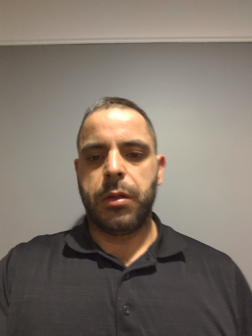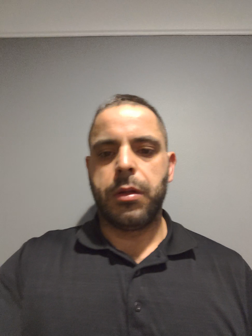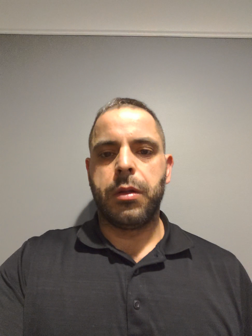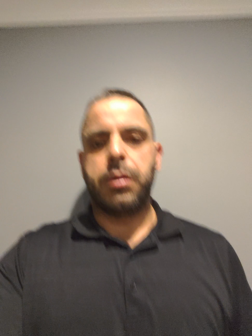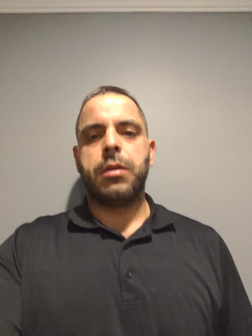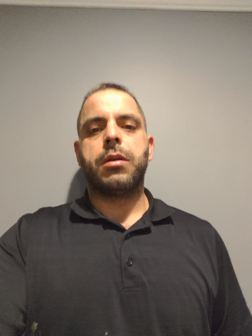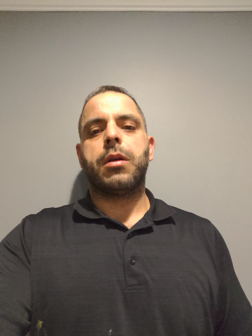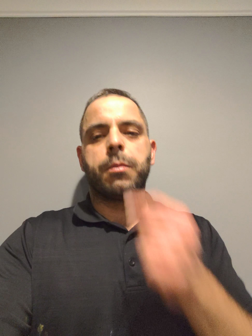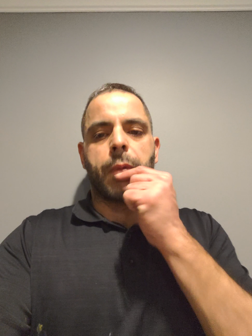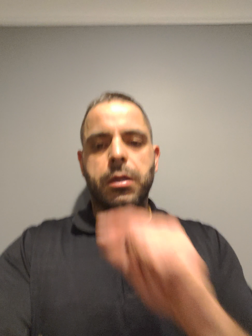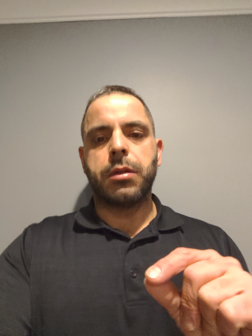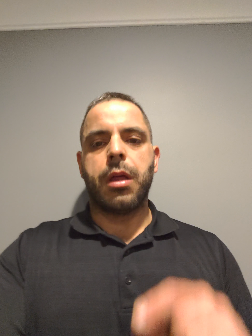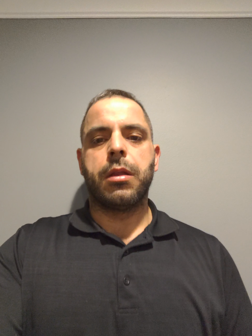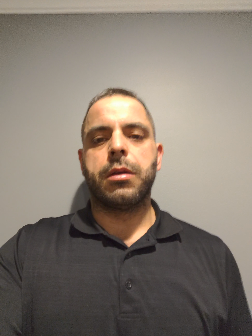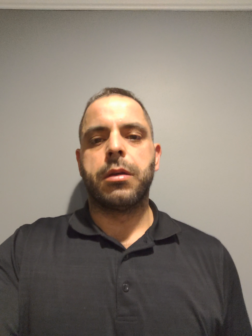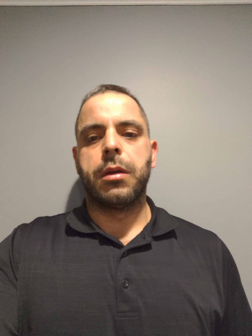pencil